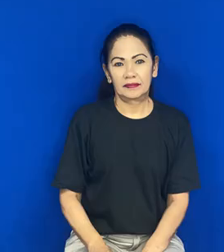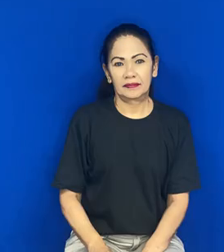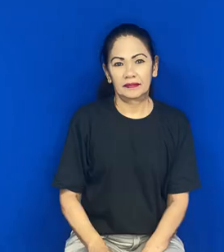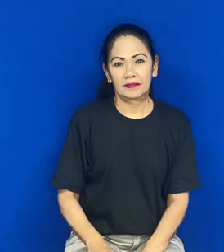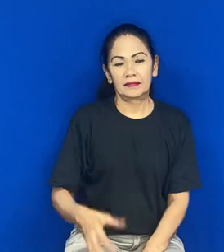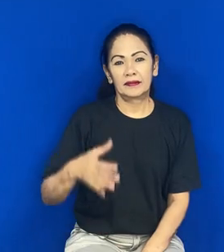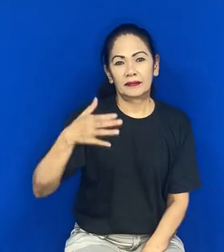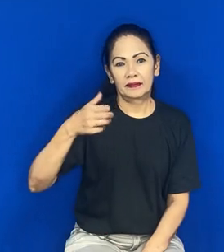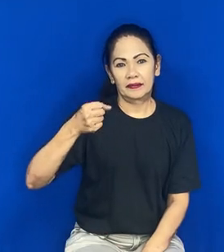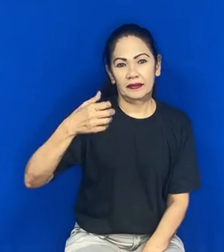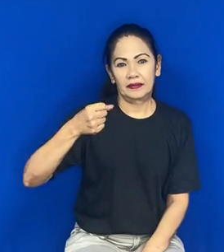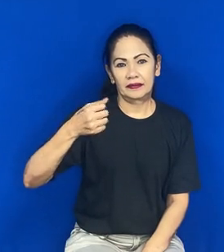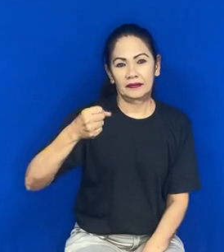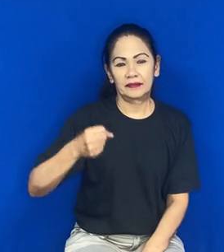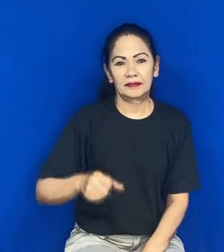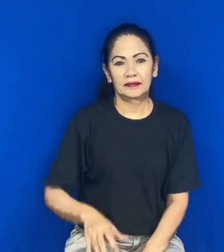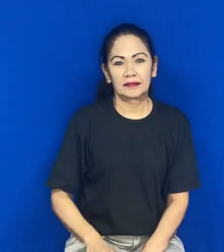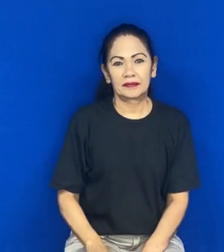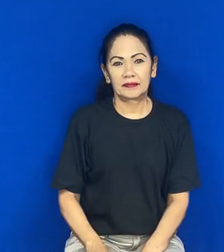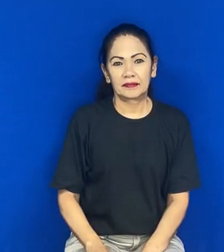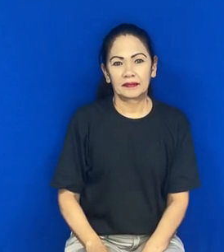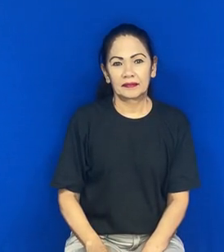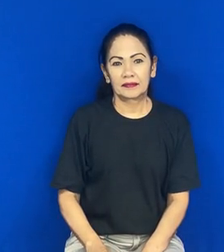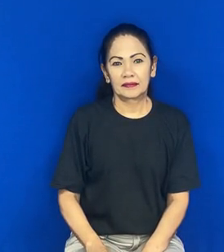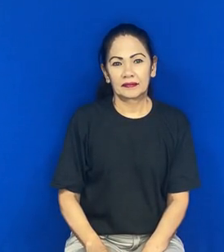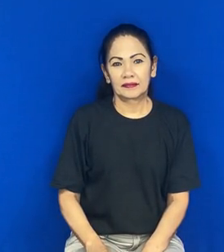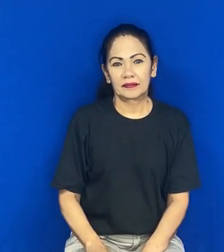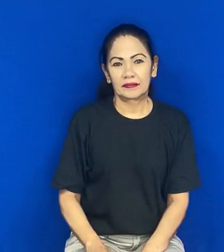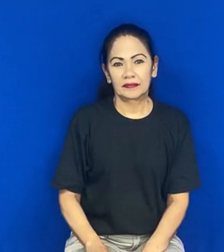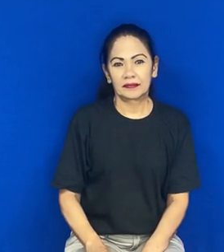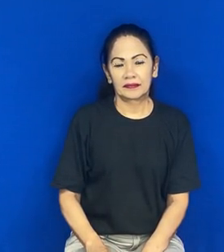milk